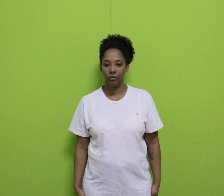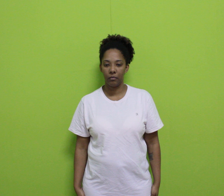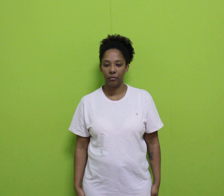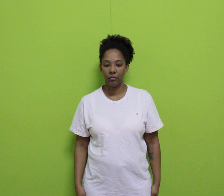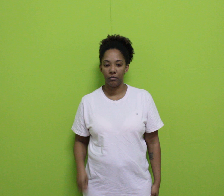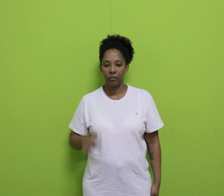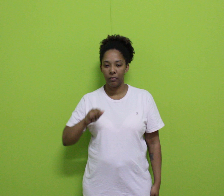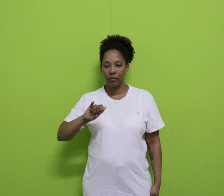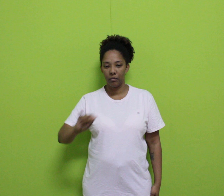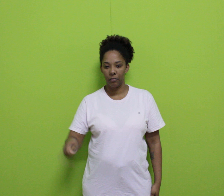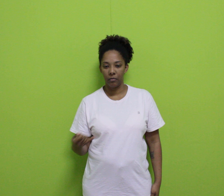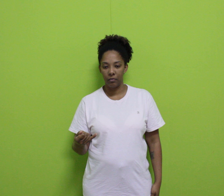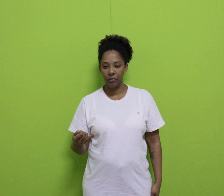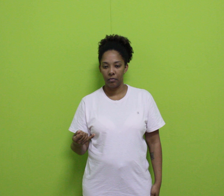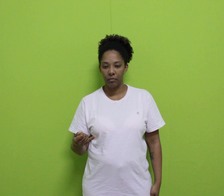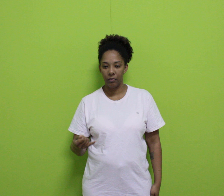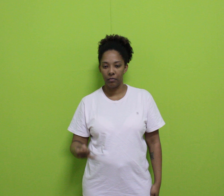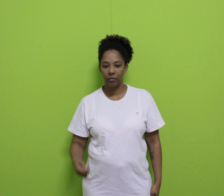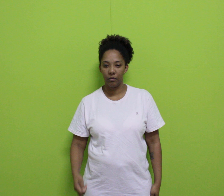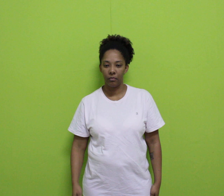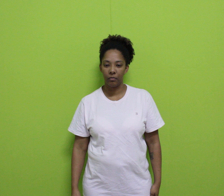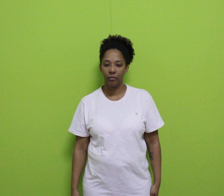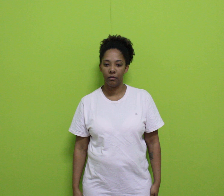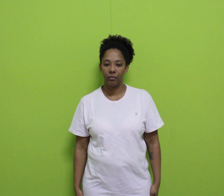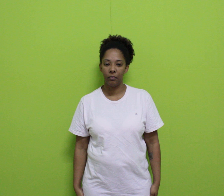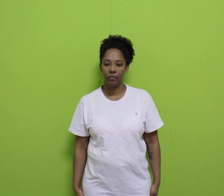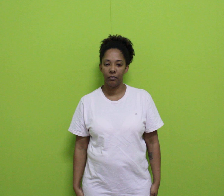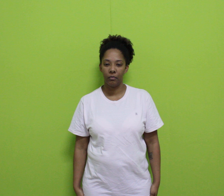aproveitar